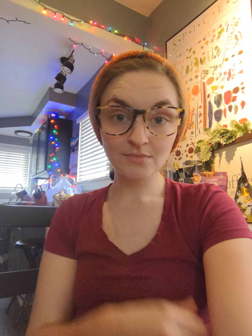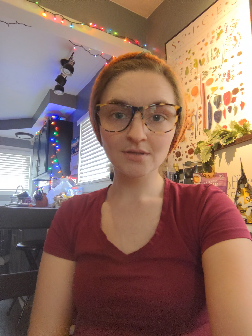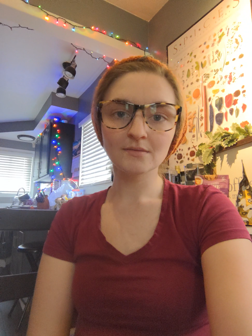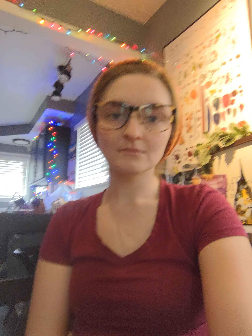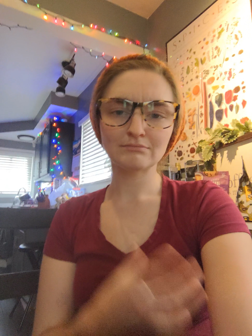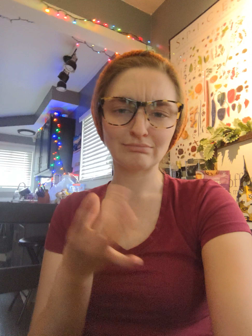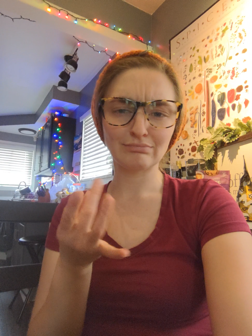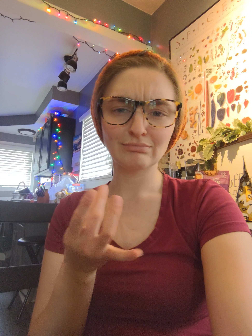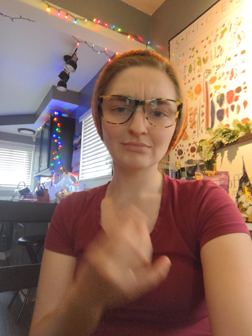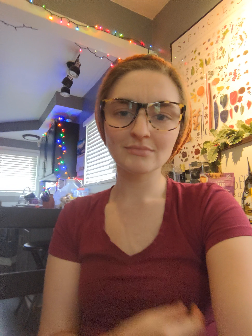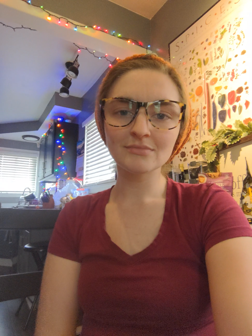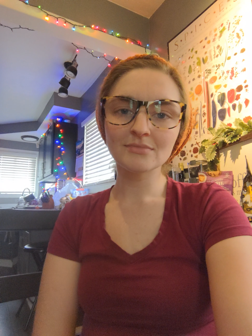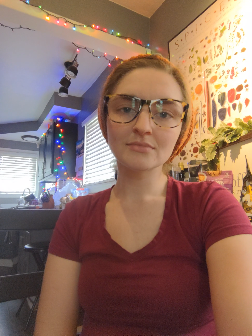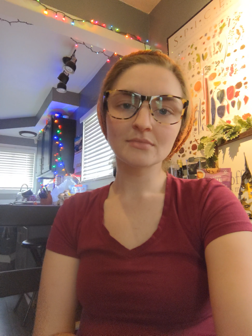yucky